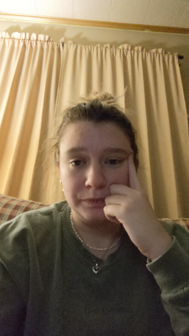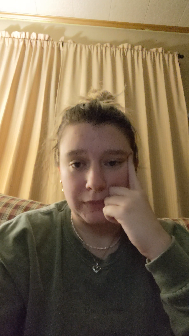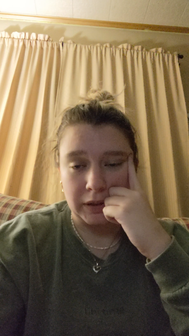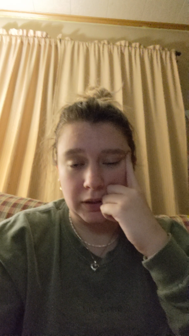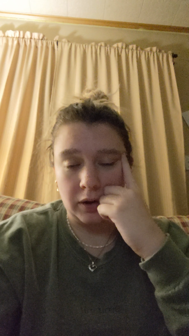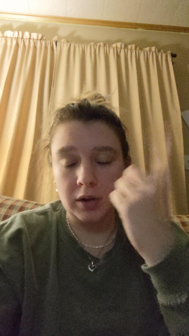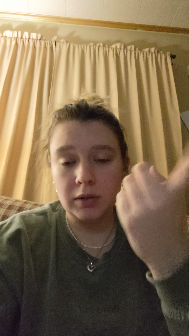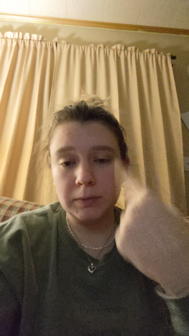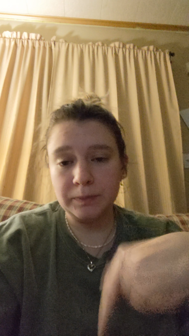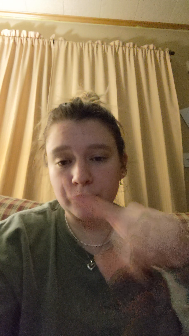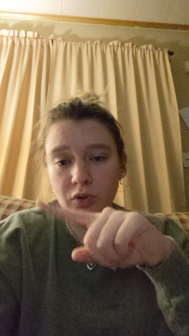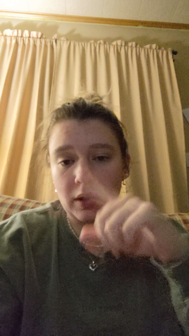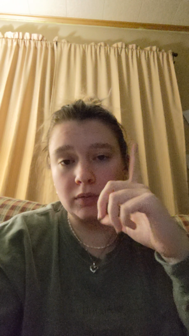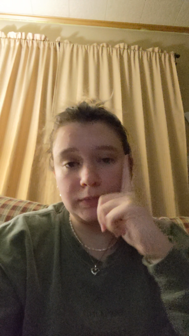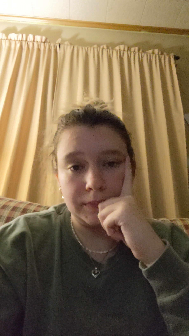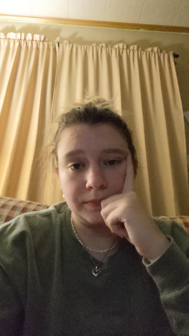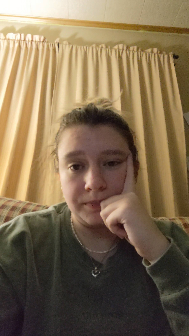around